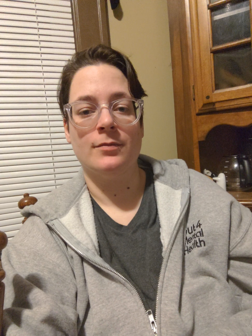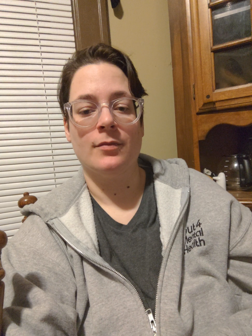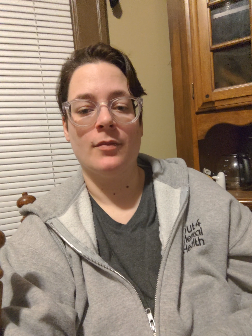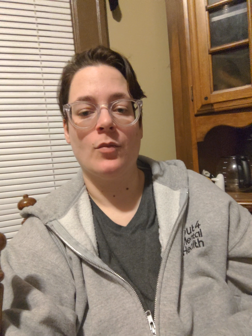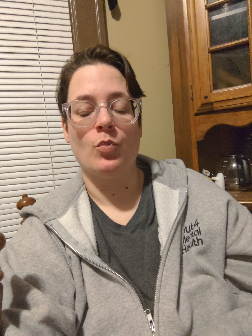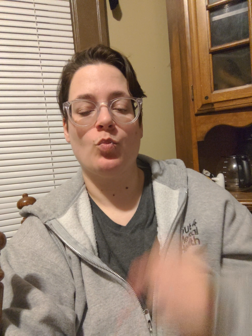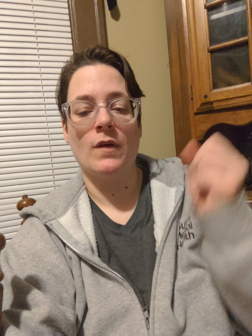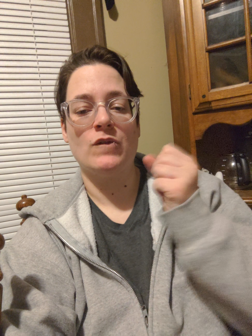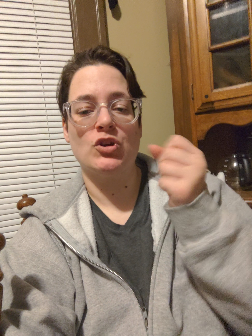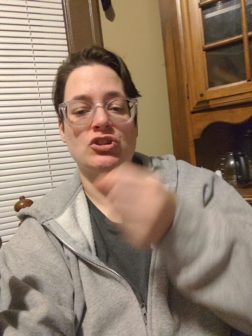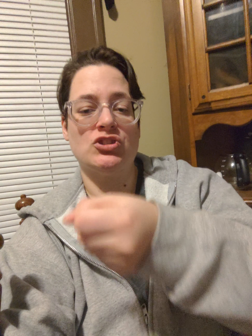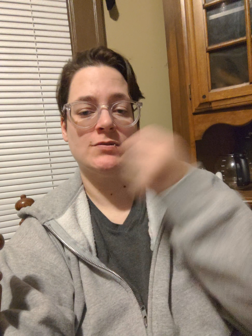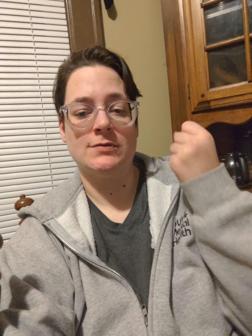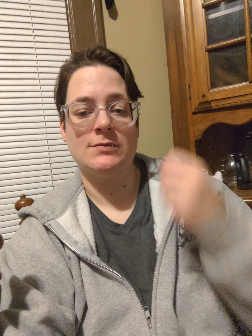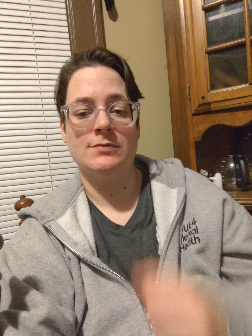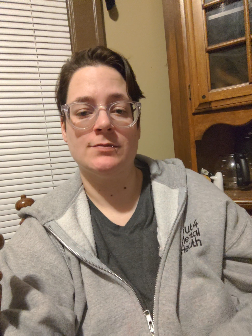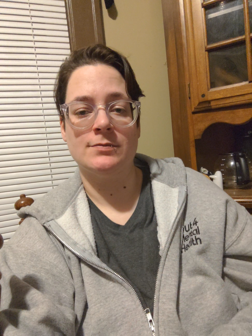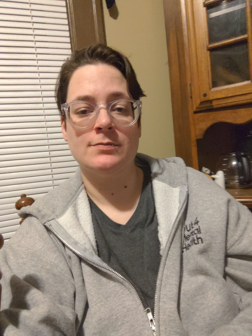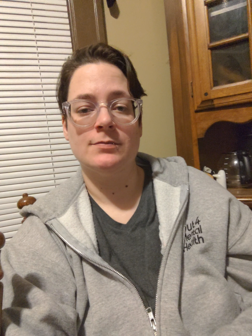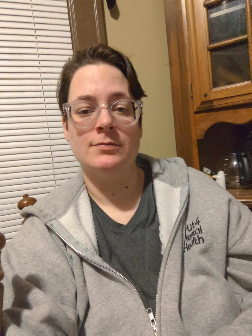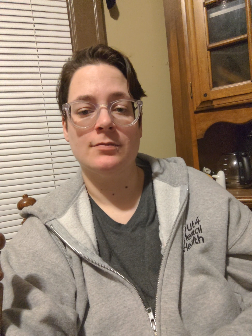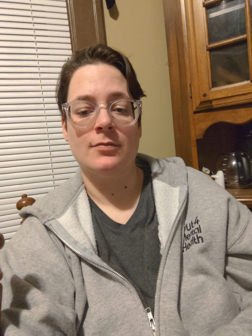refrigerator